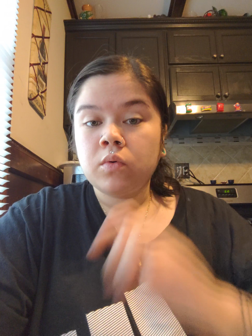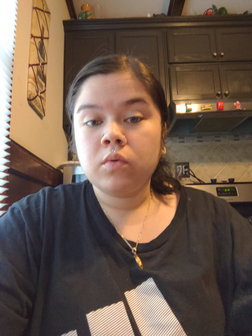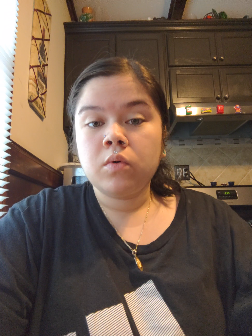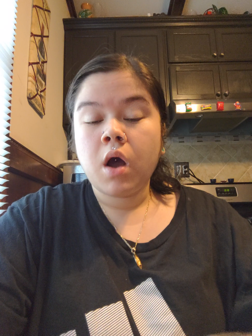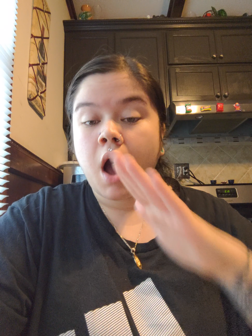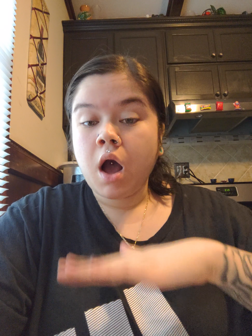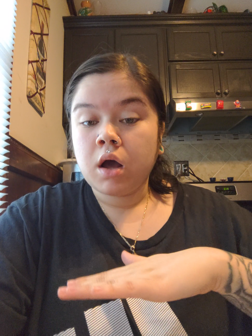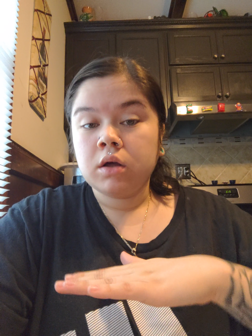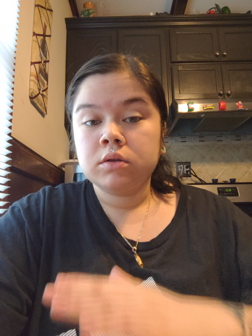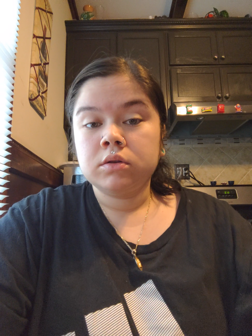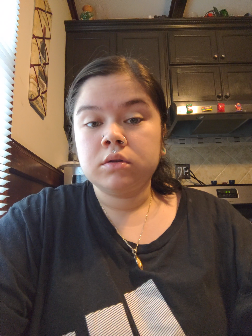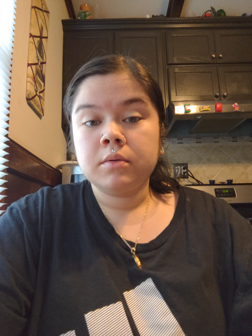on